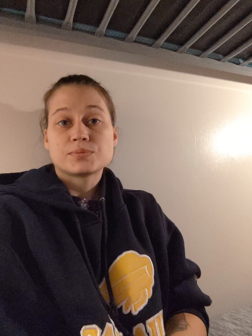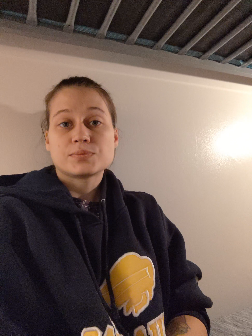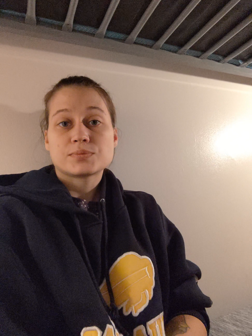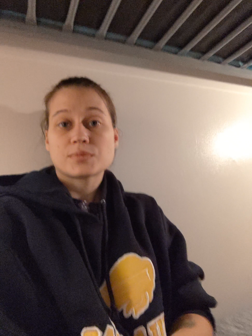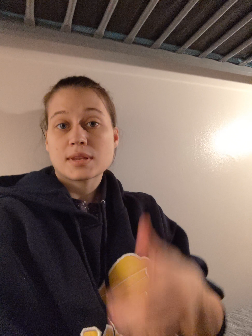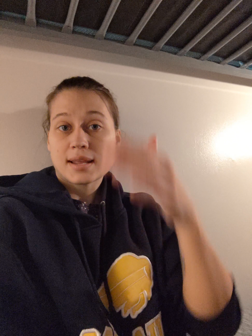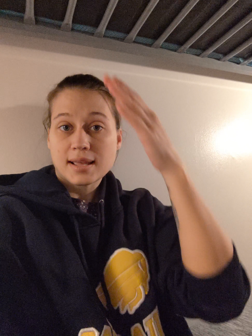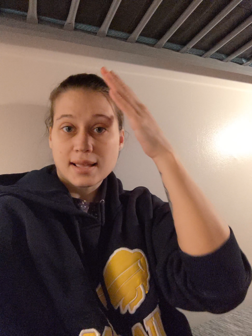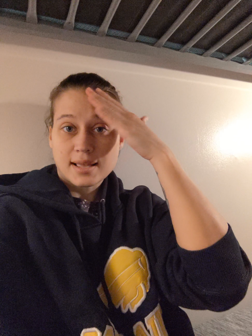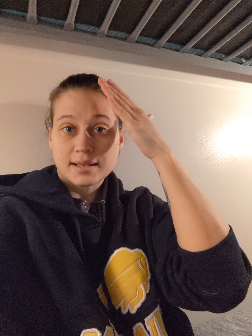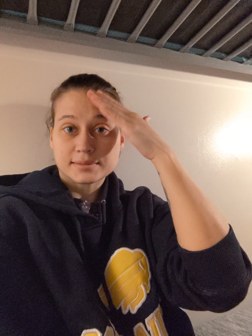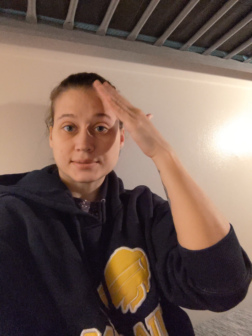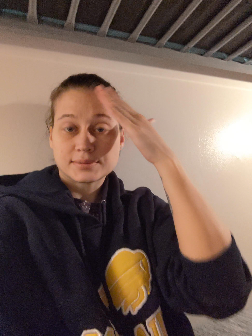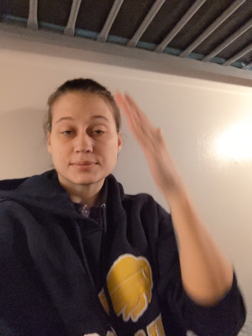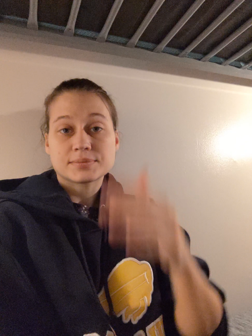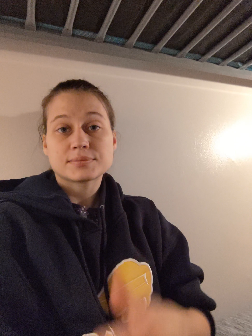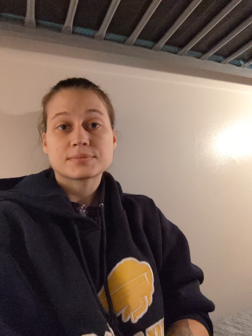hat